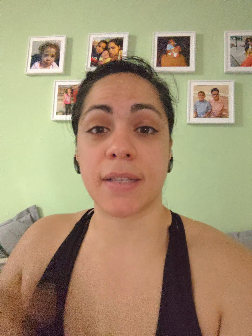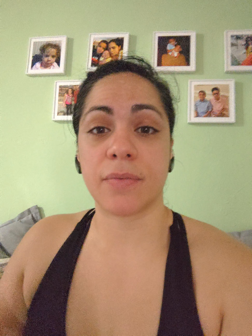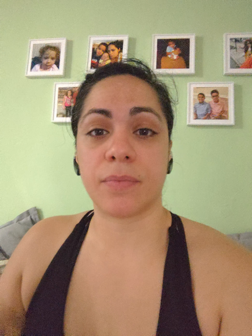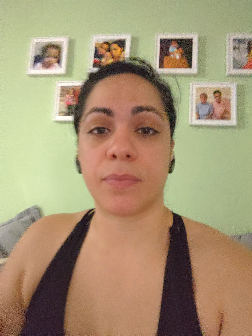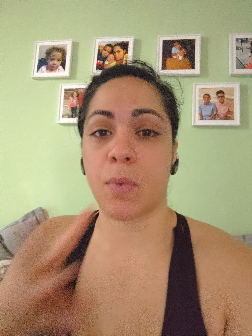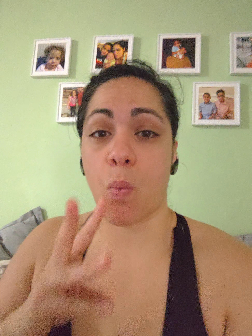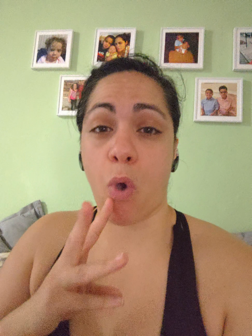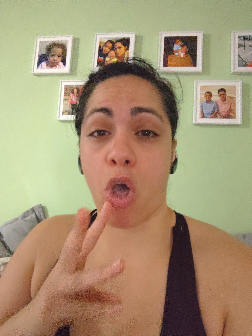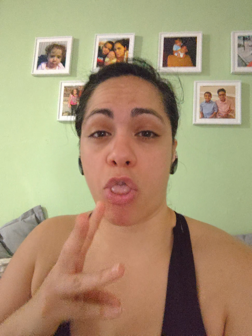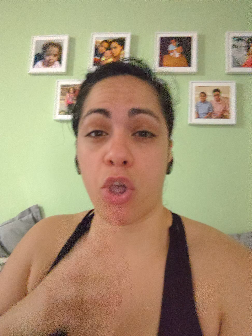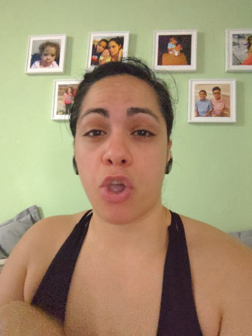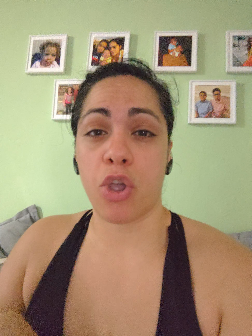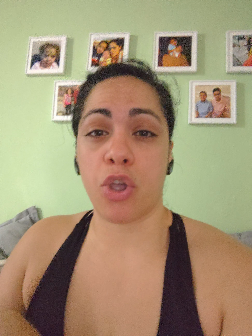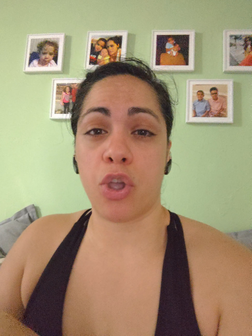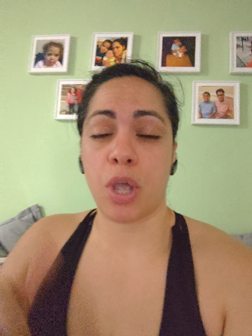water